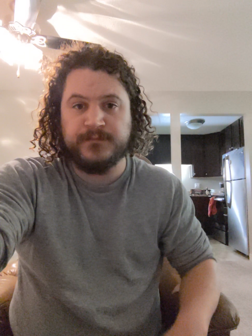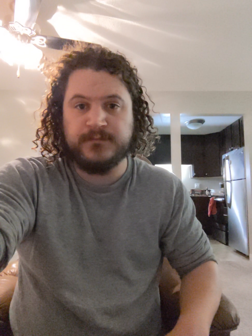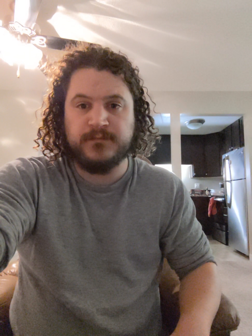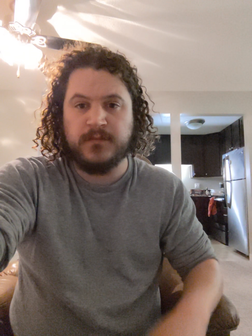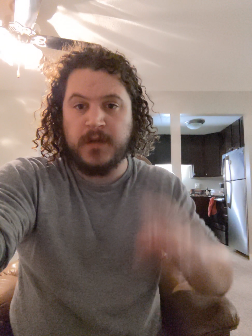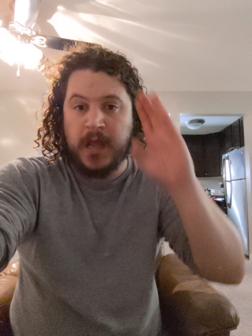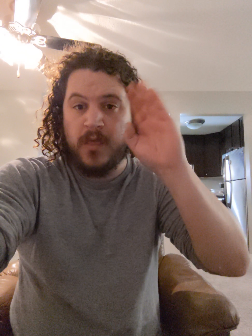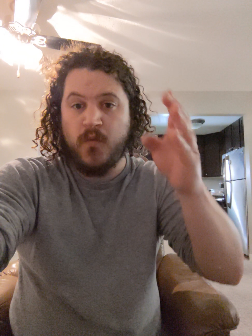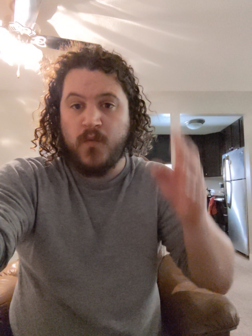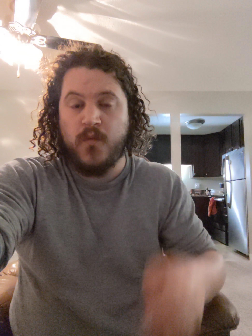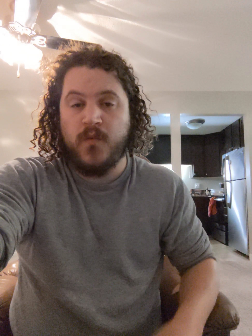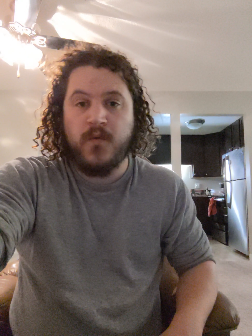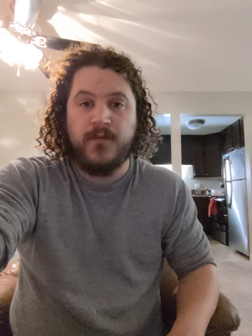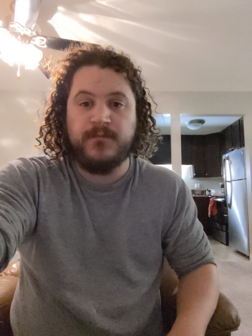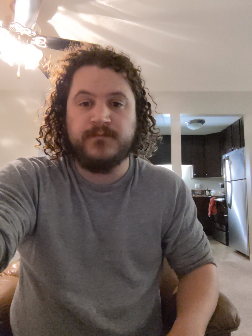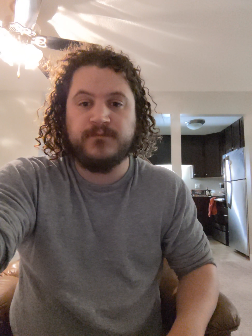hello